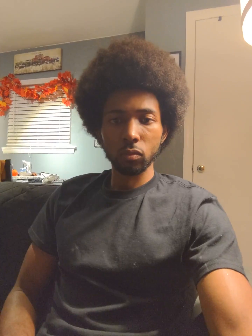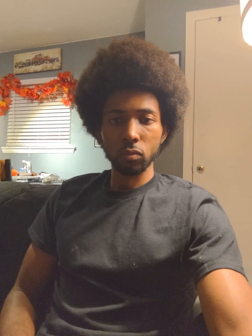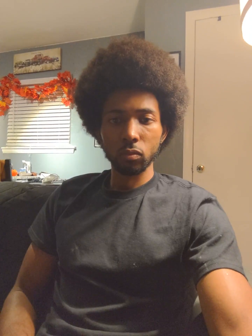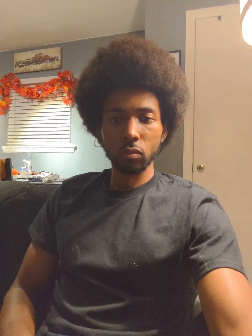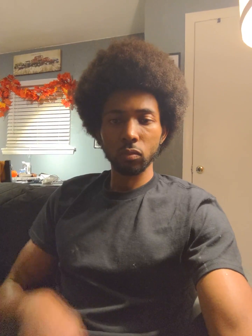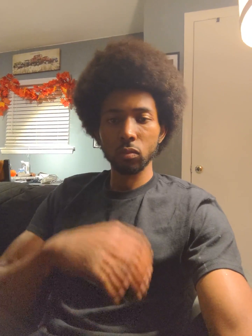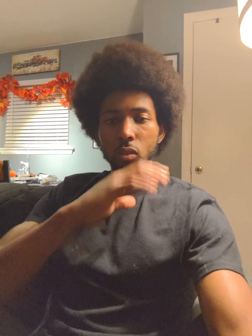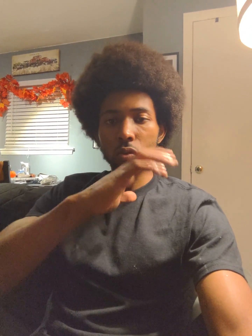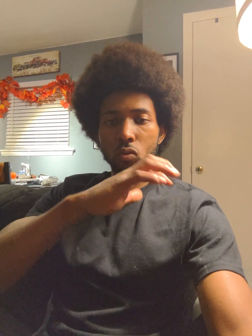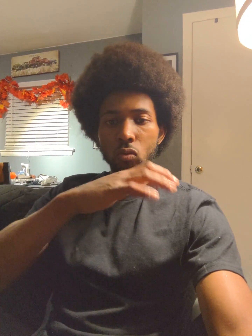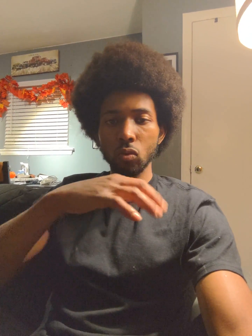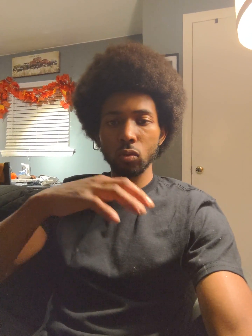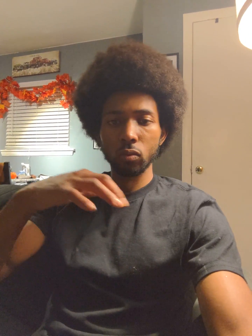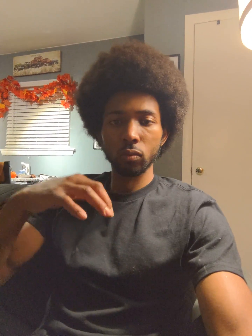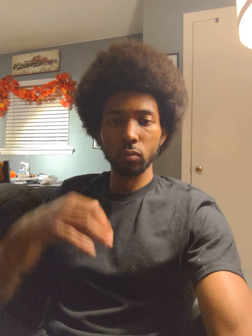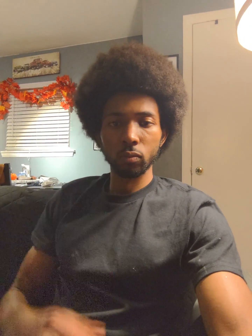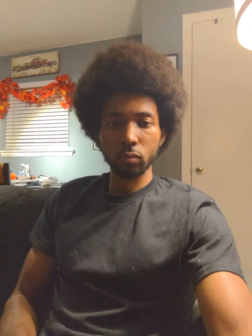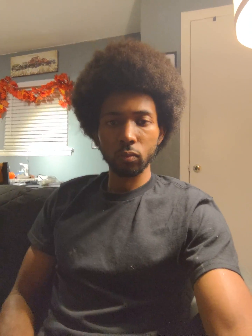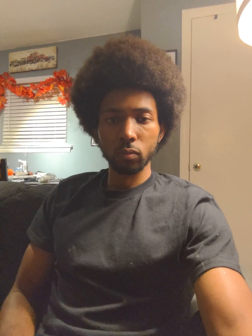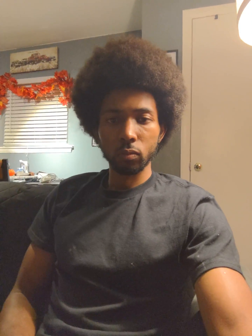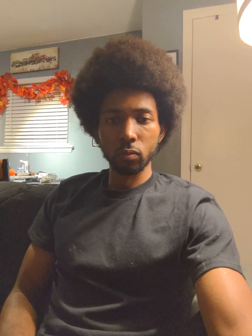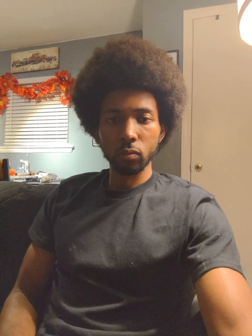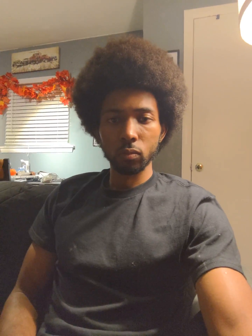grapes